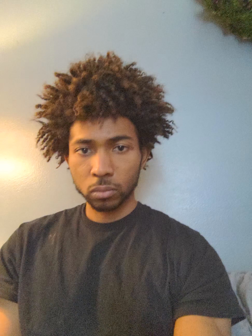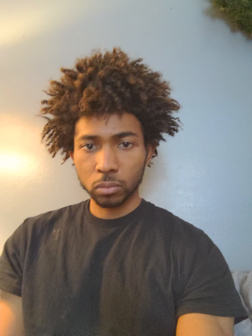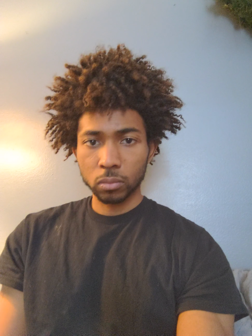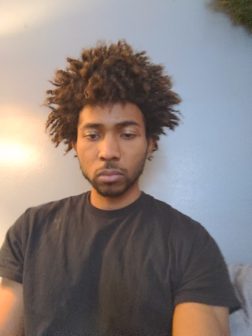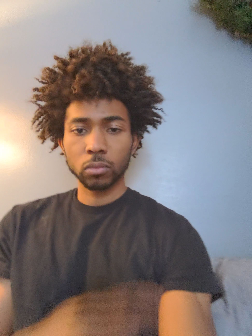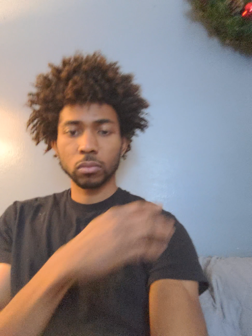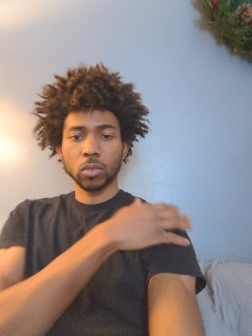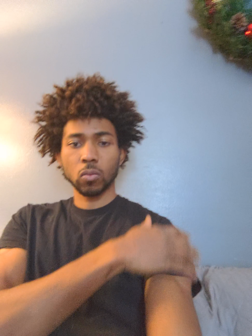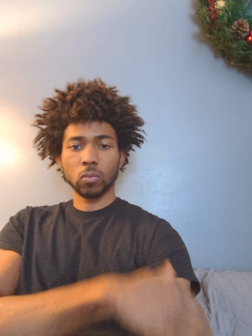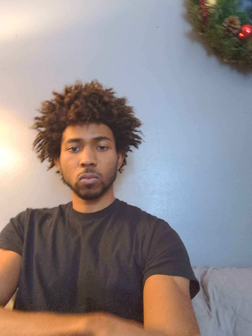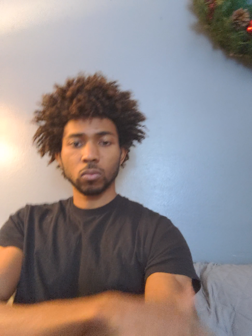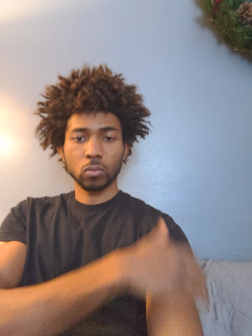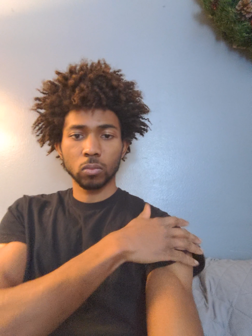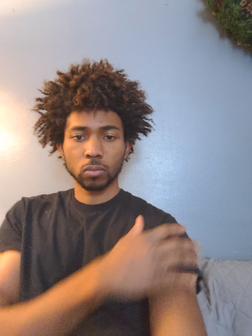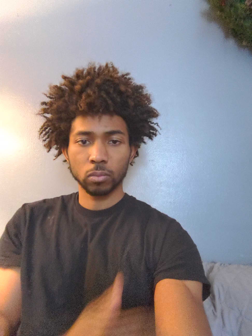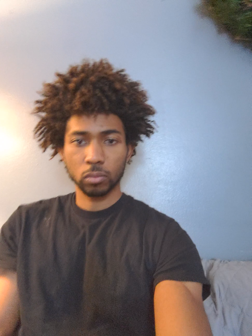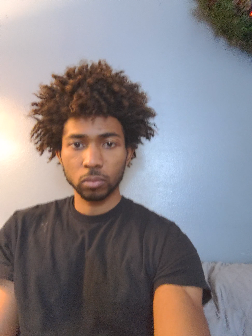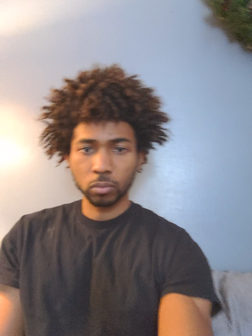arm